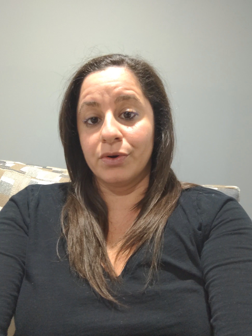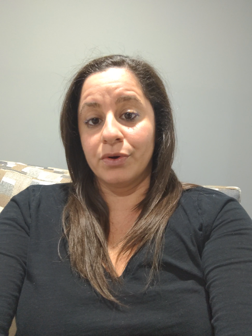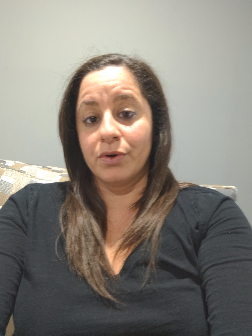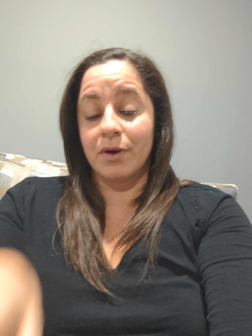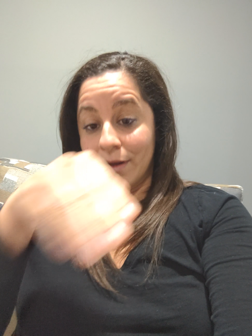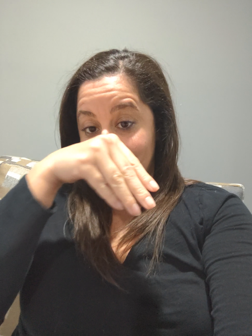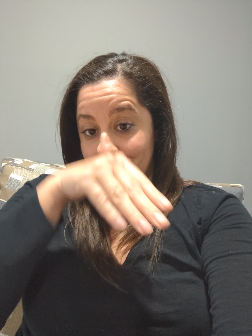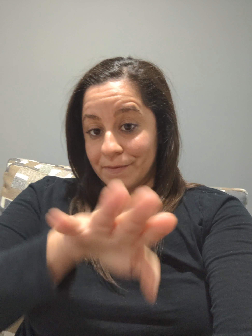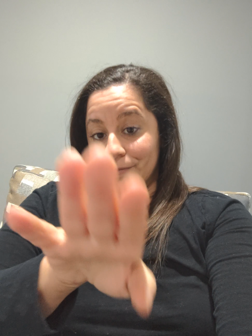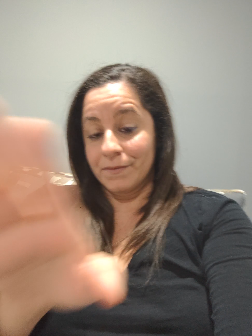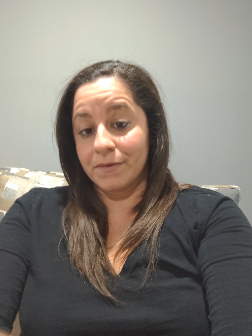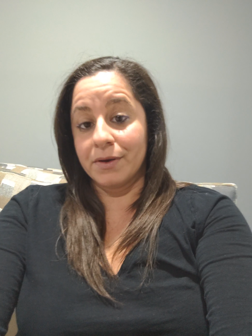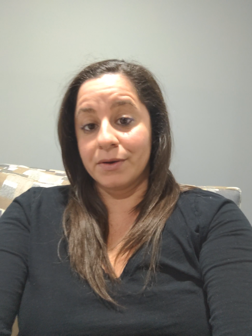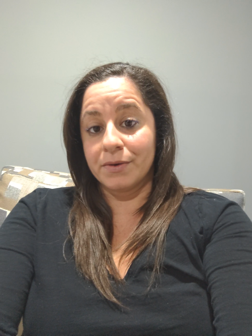elephant